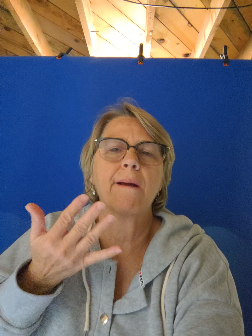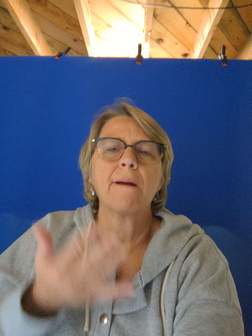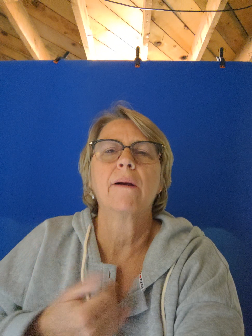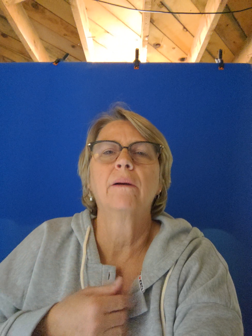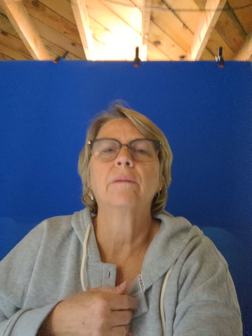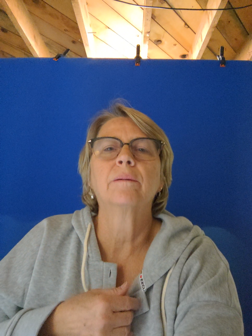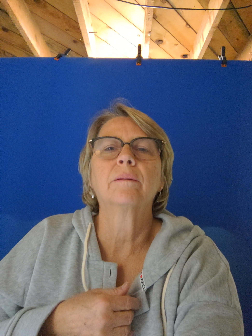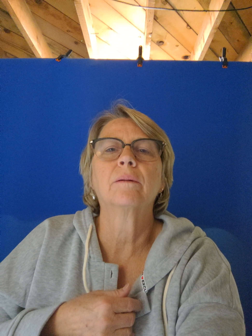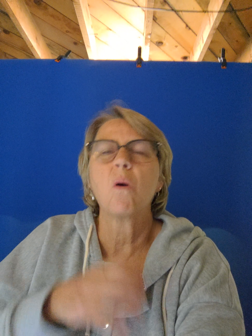wait